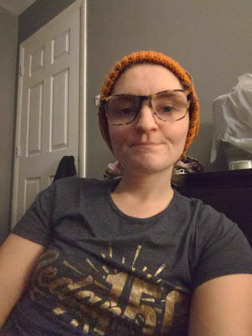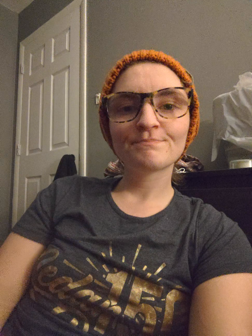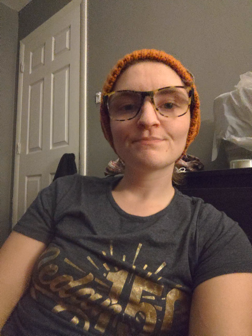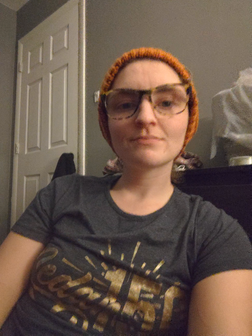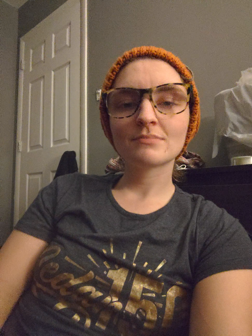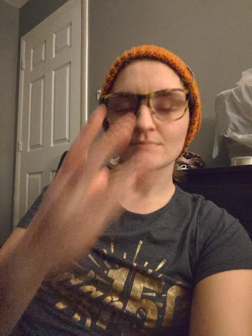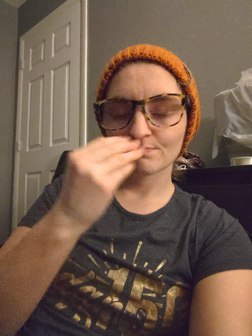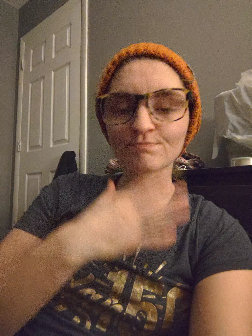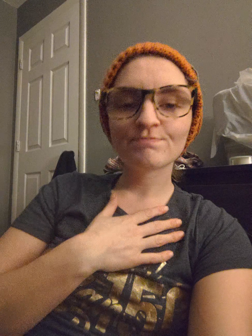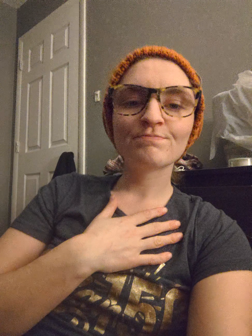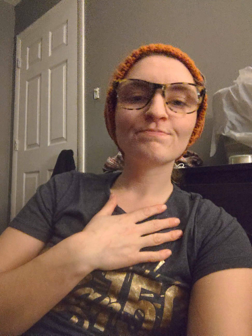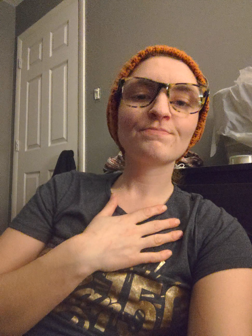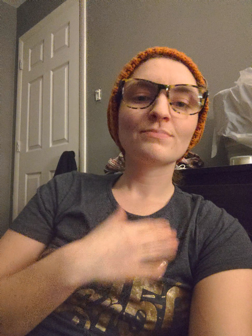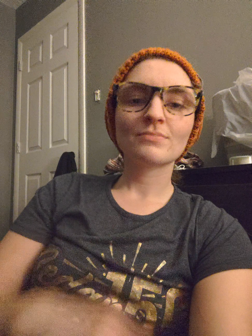nap